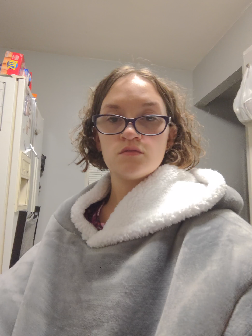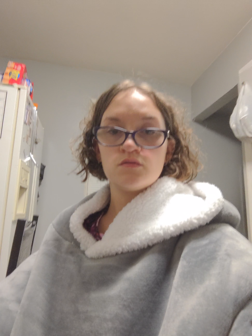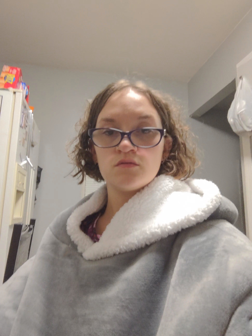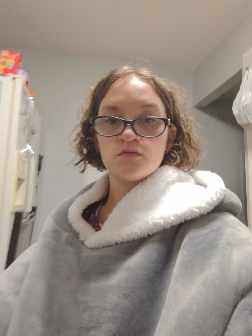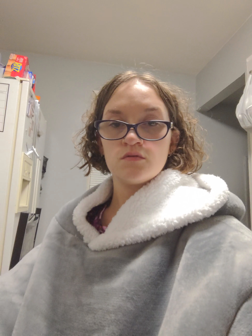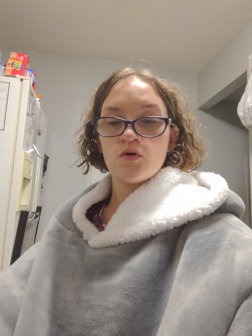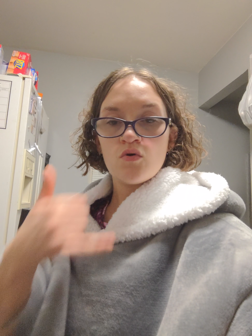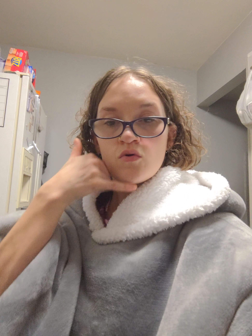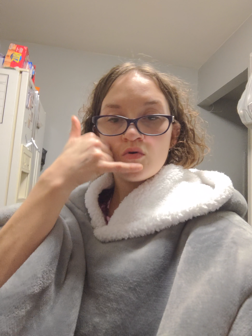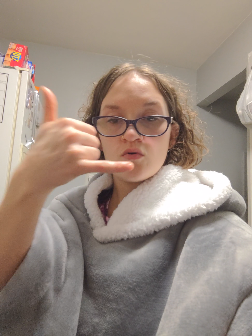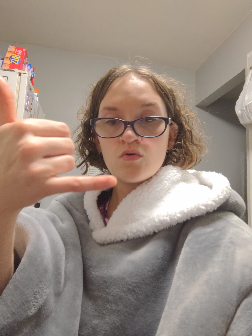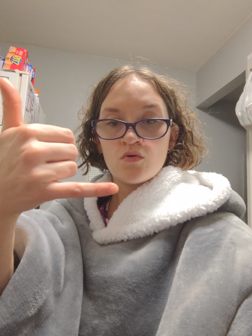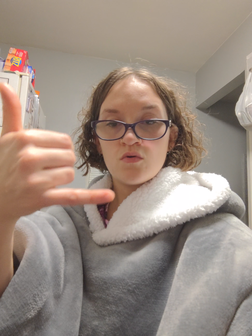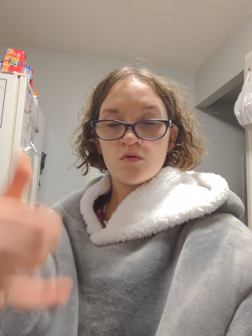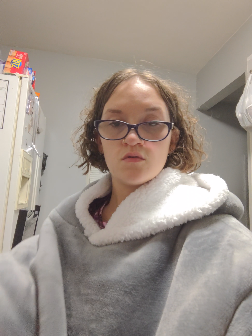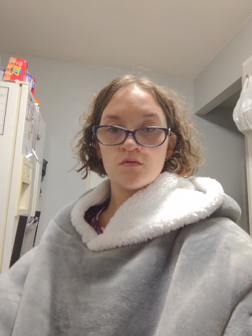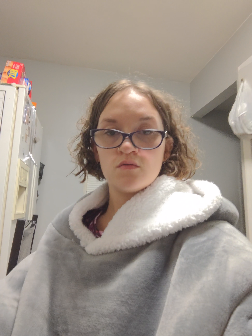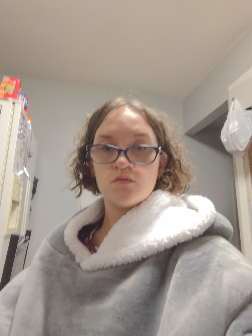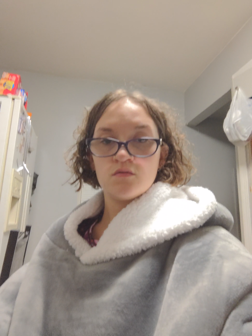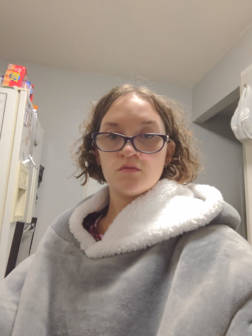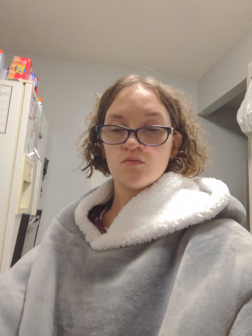call on the phone